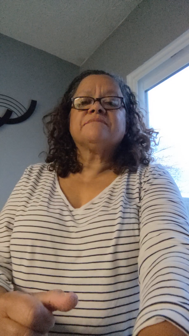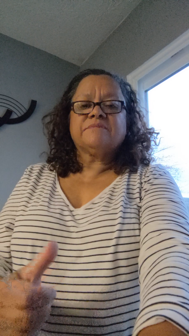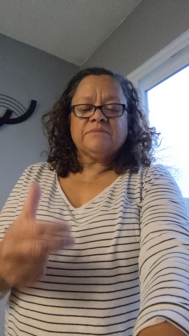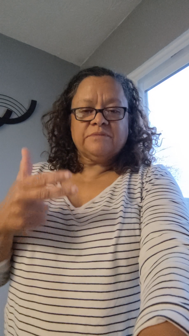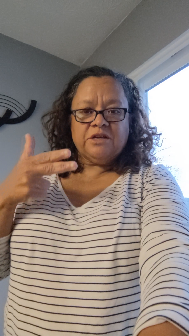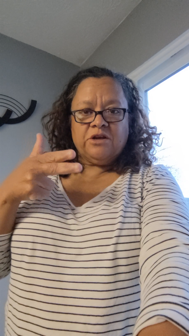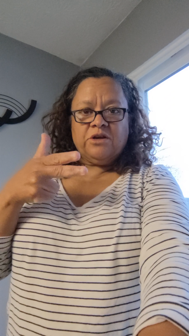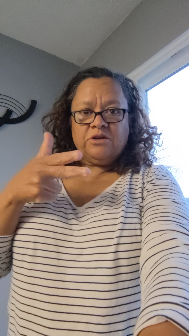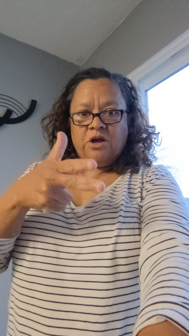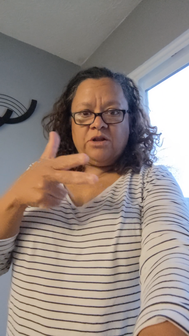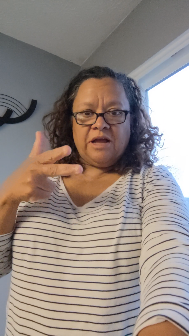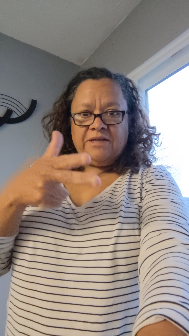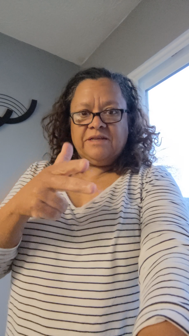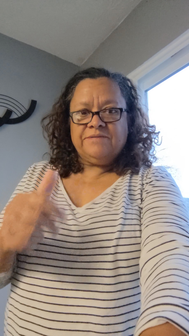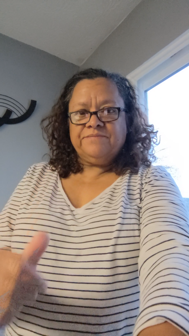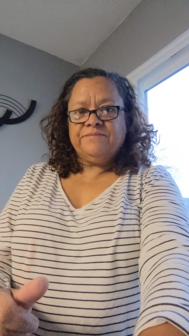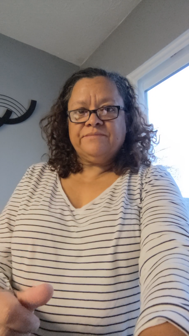garage